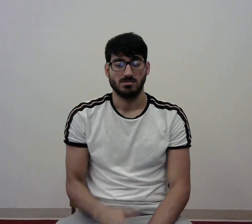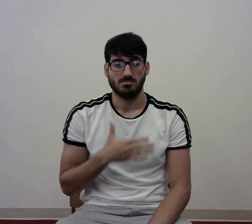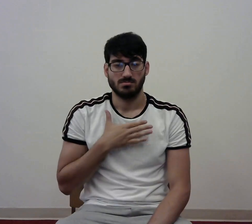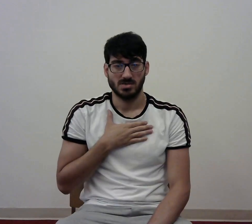mən